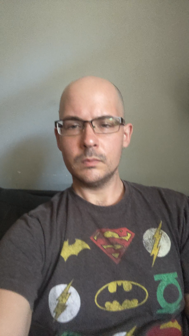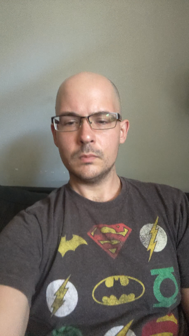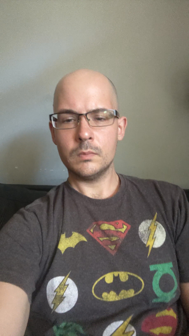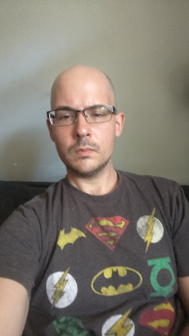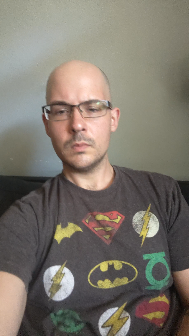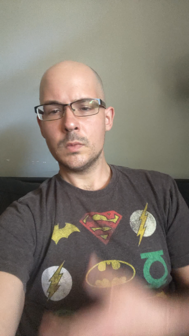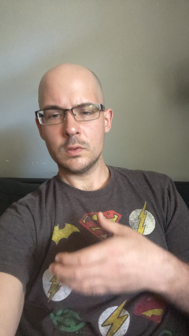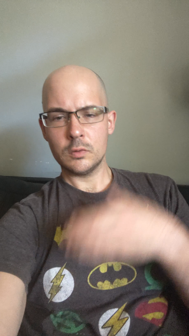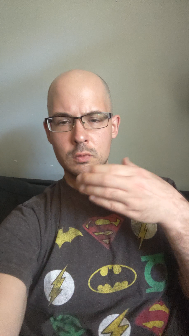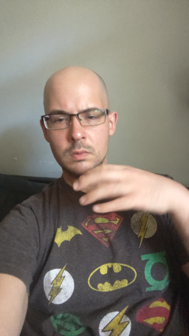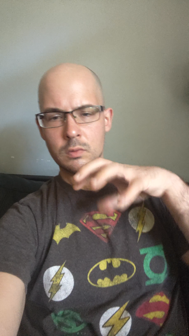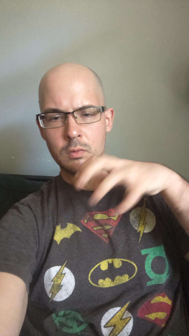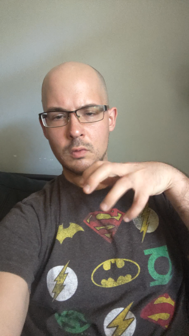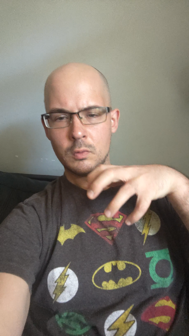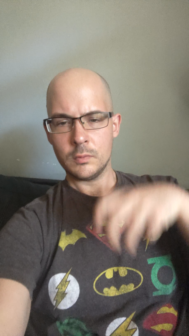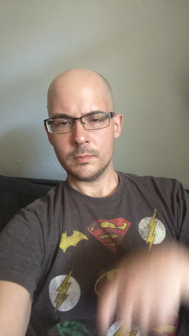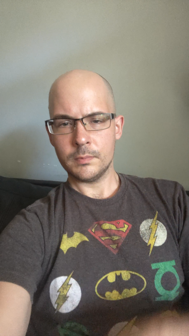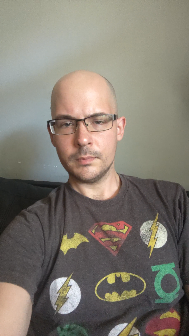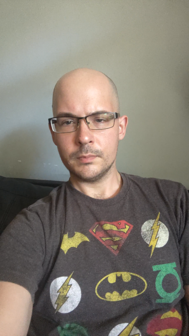jar